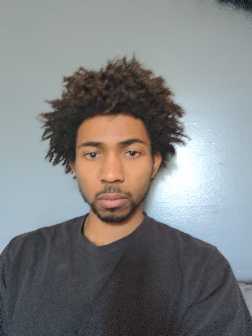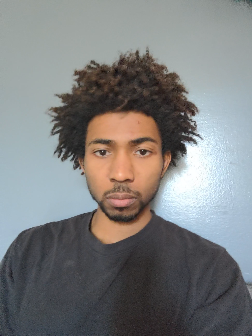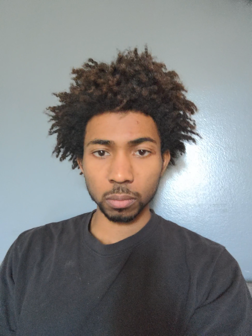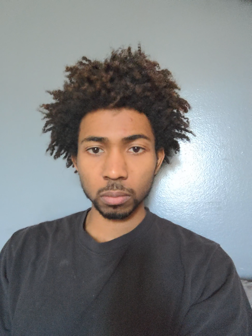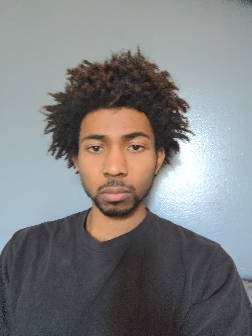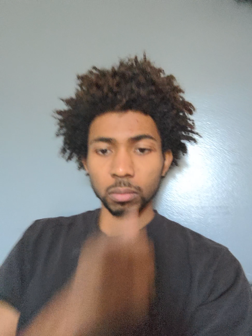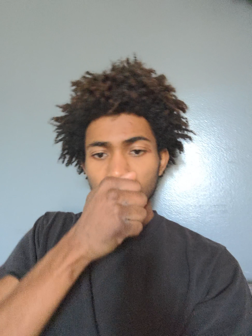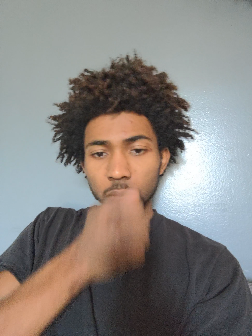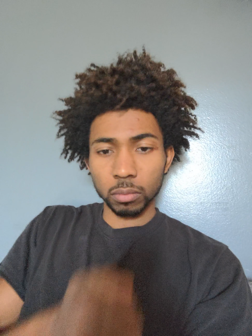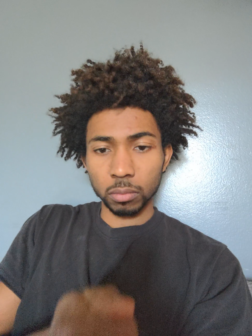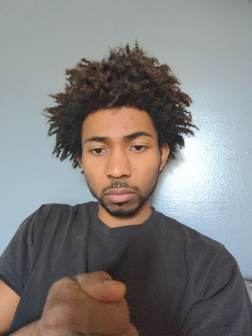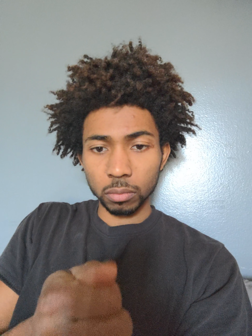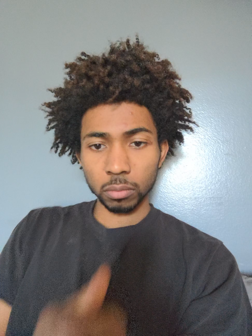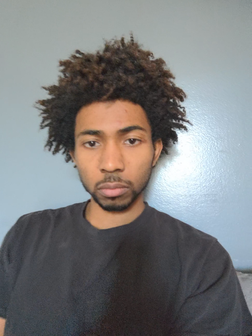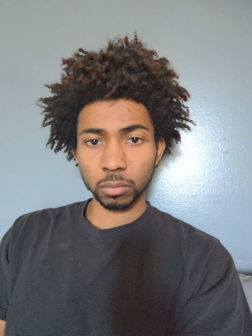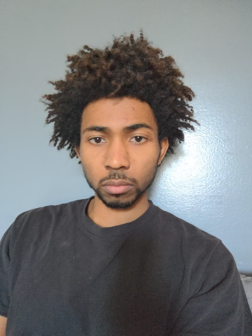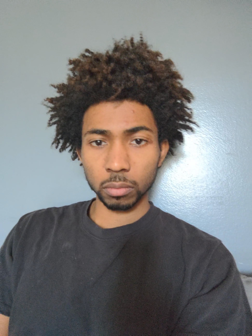hide